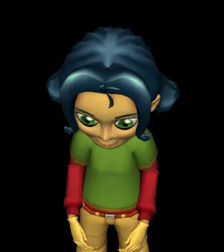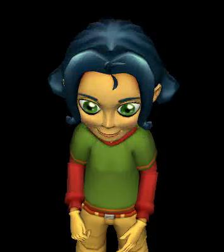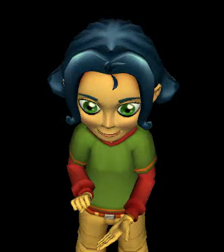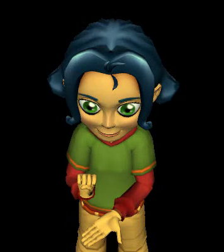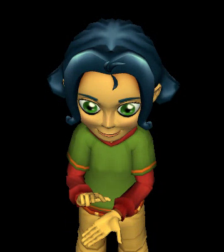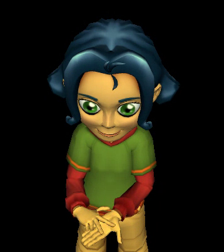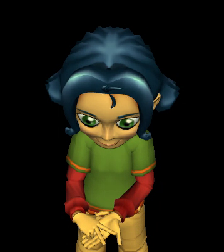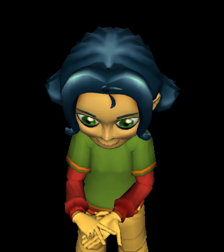بقعة